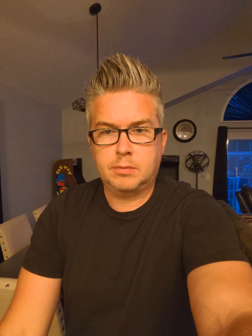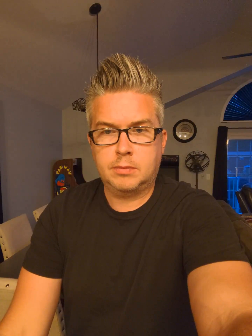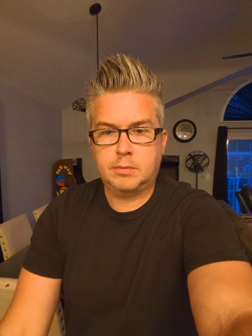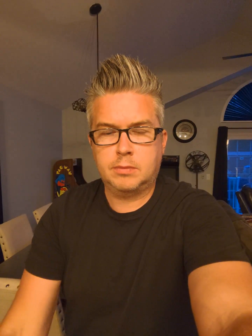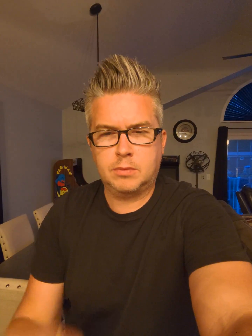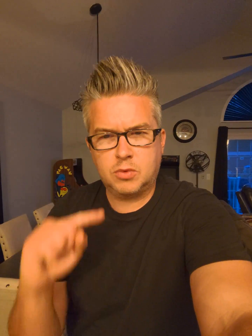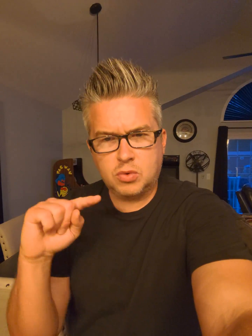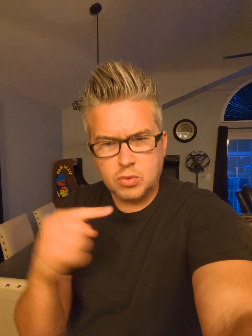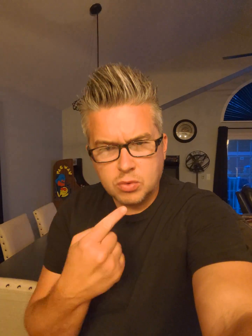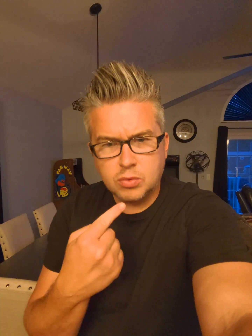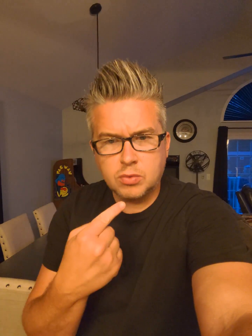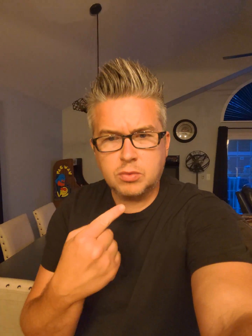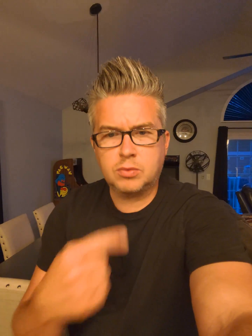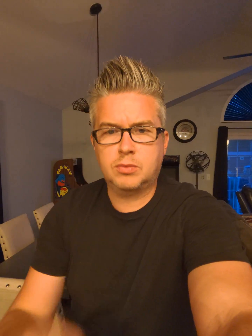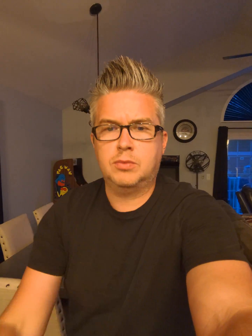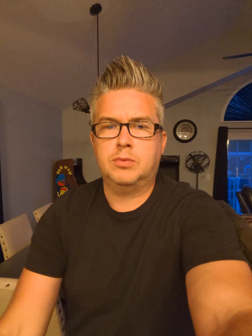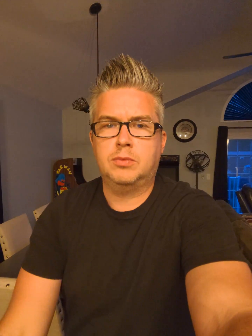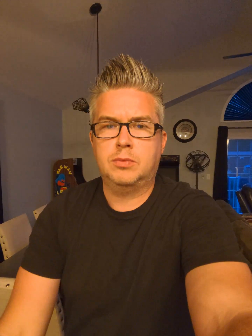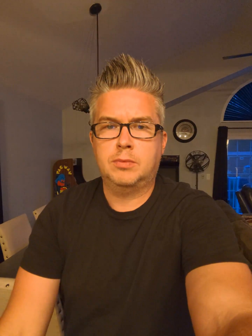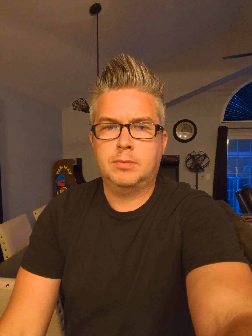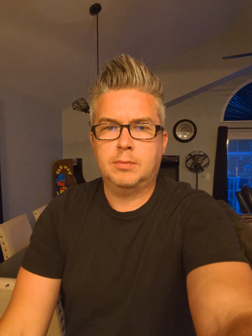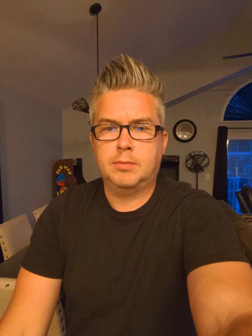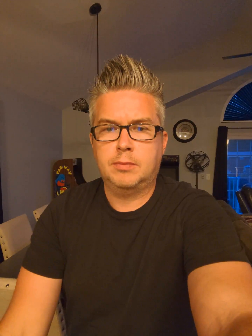hurt